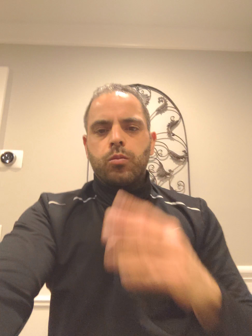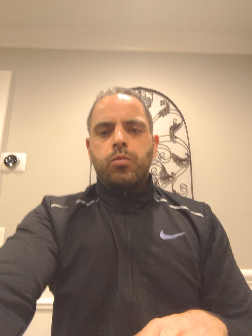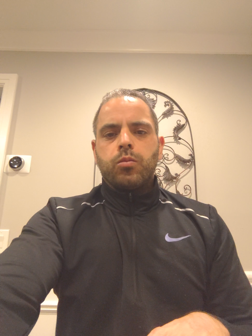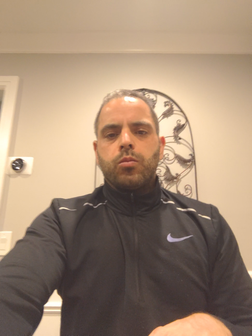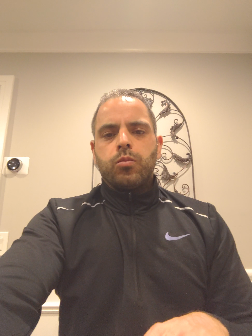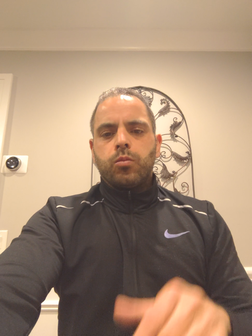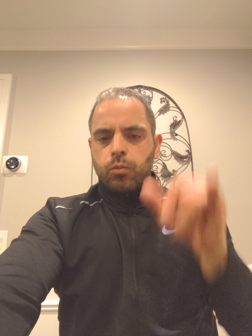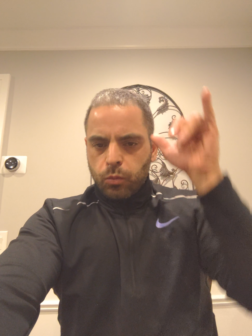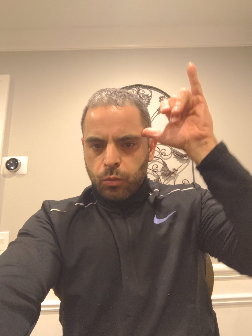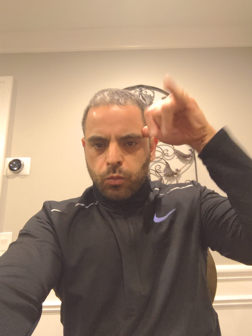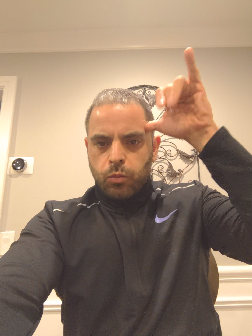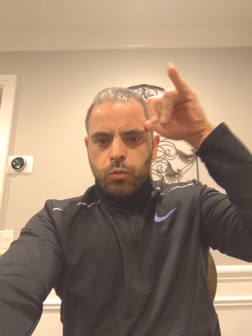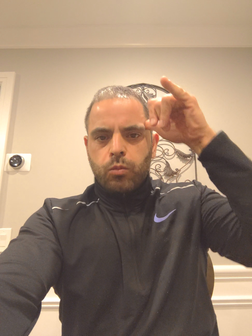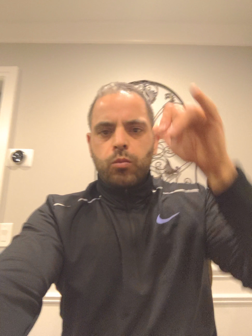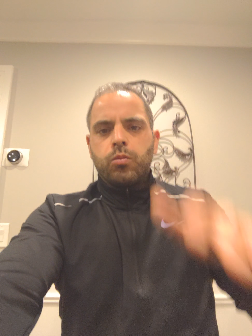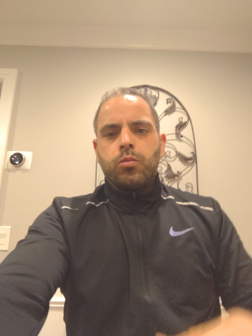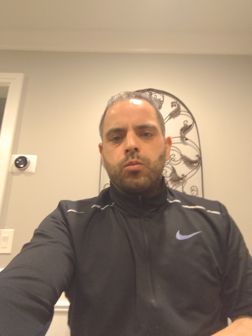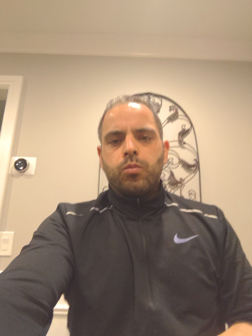cow